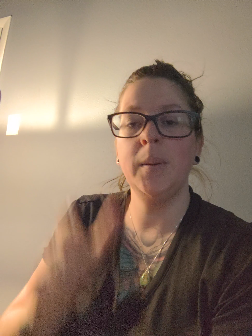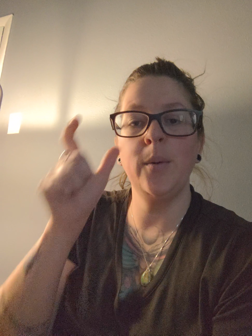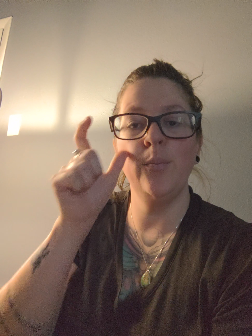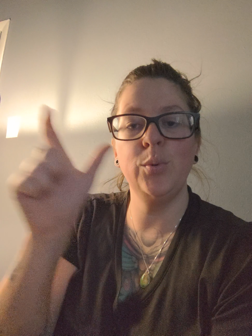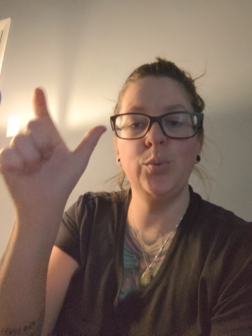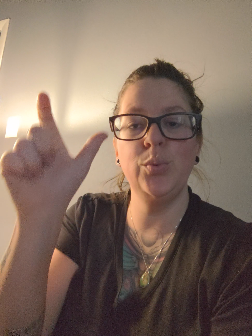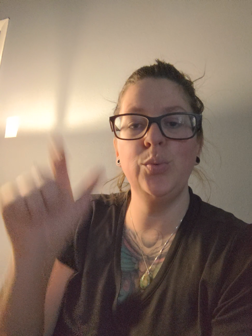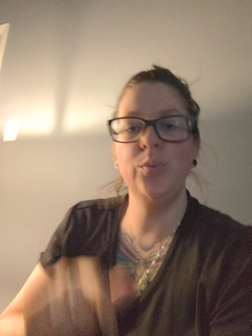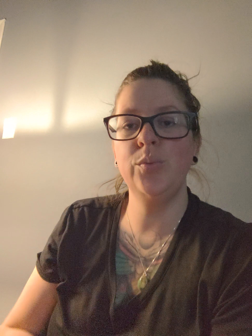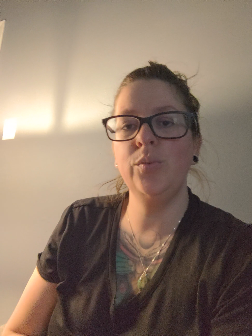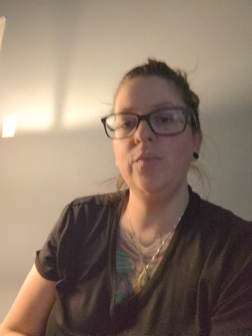moon